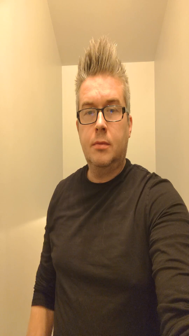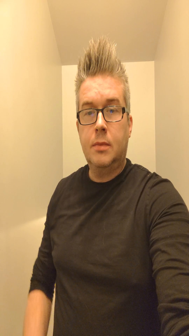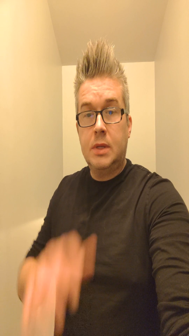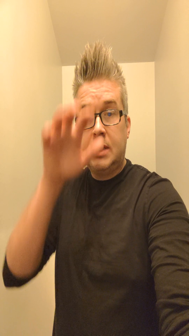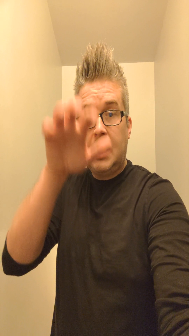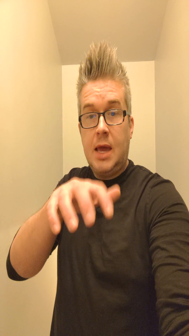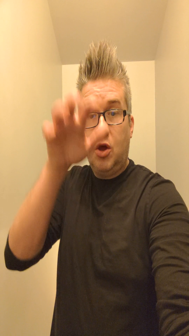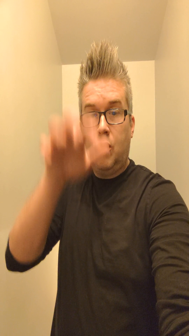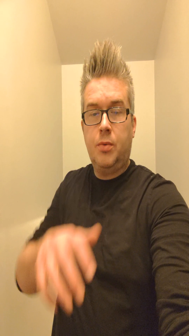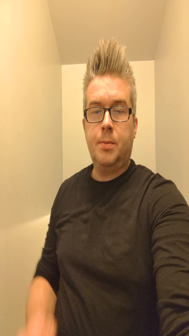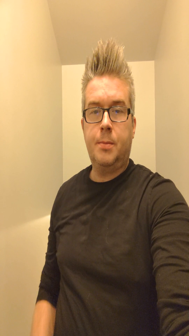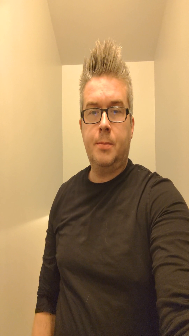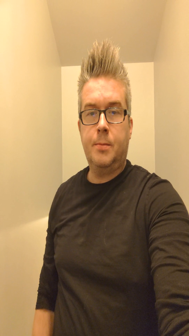alligator